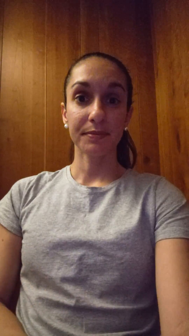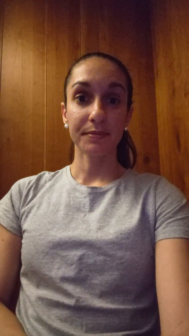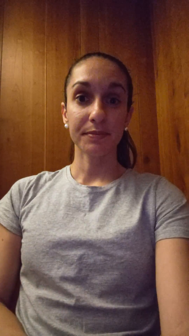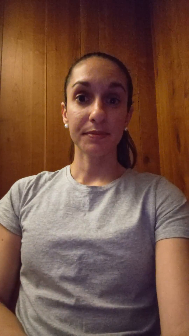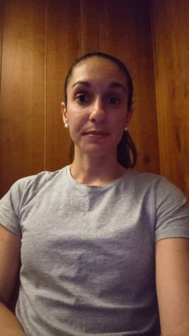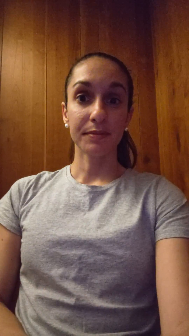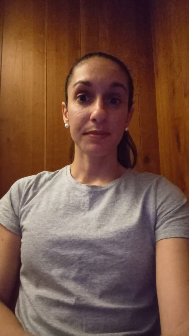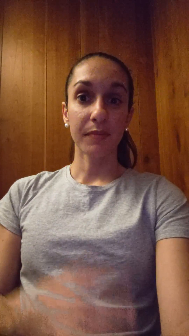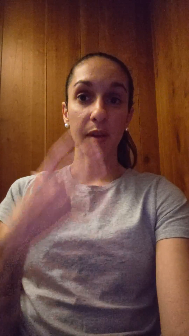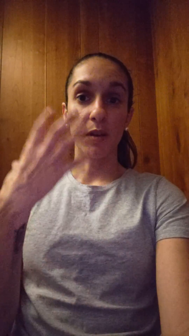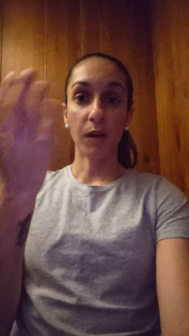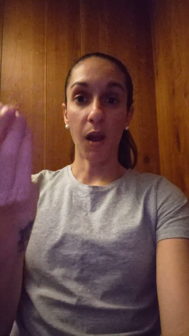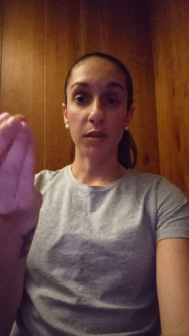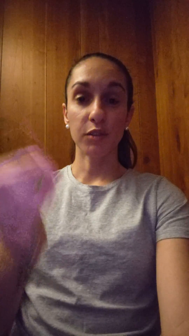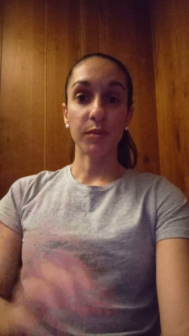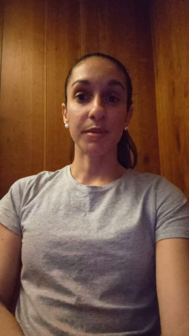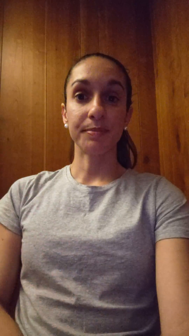got to